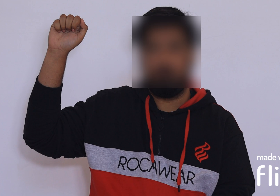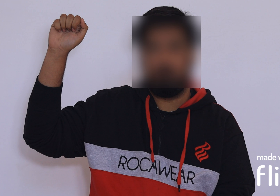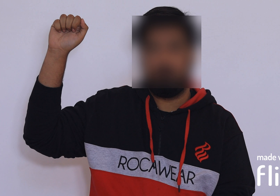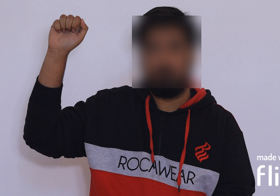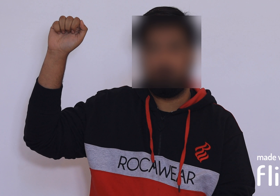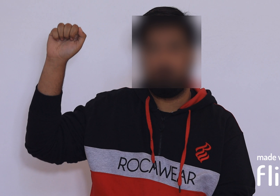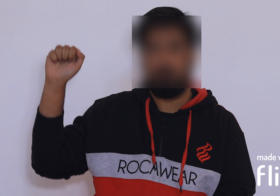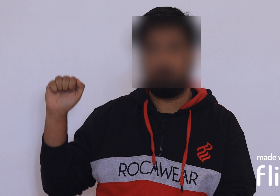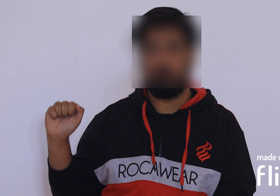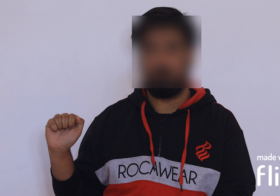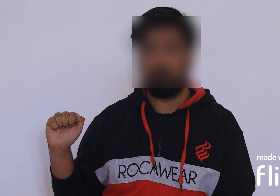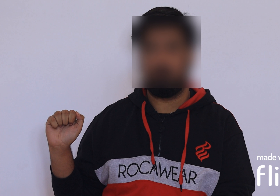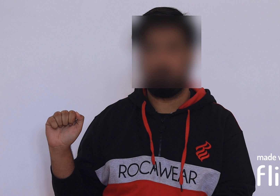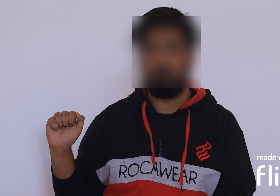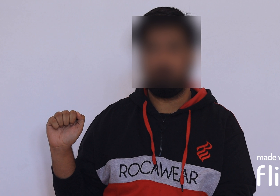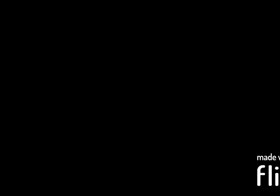آ